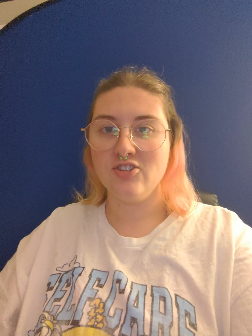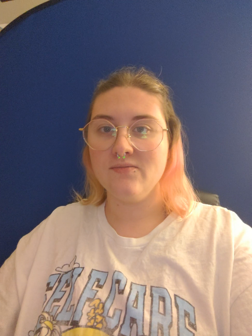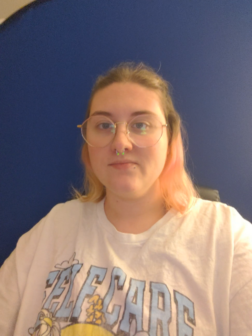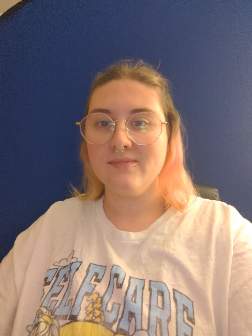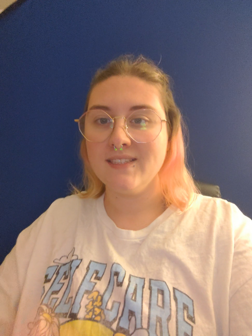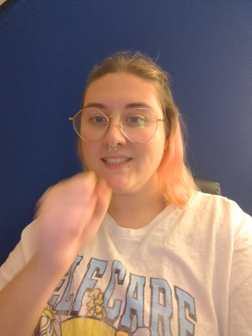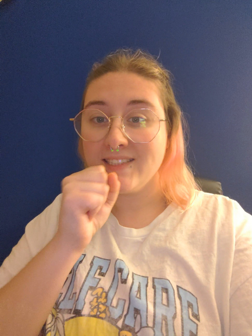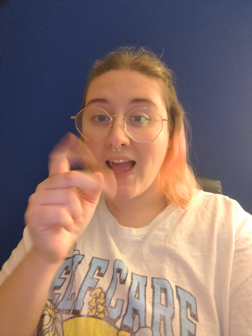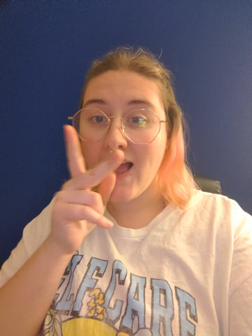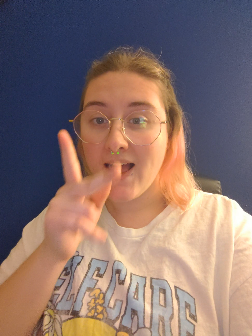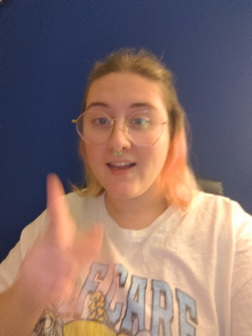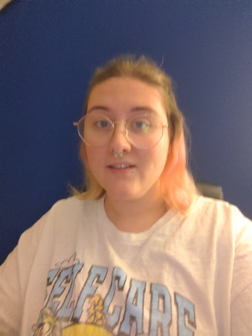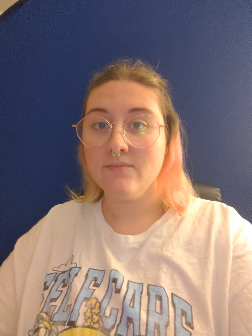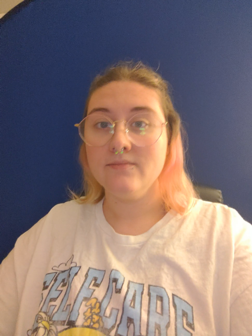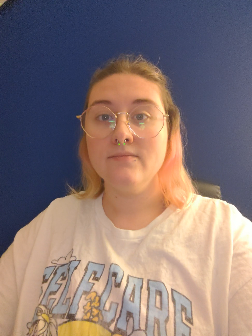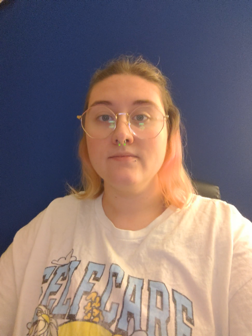snack